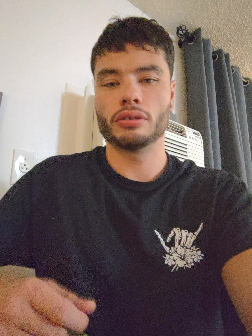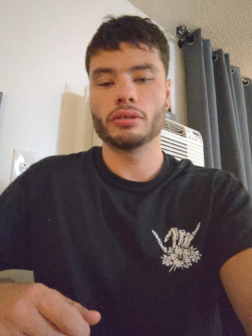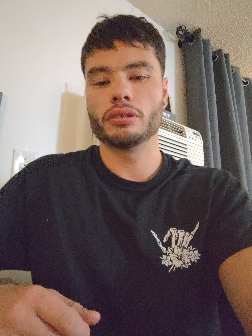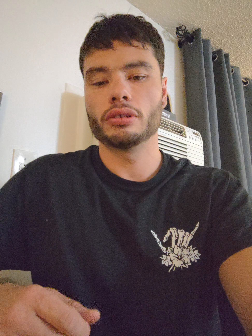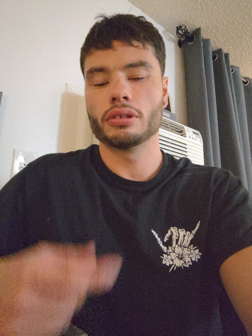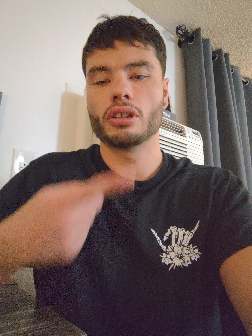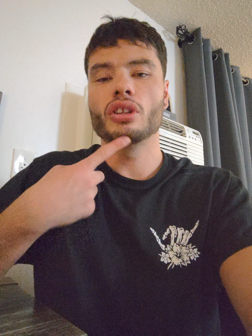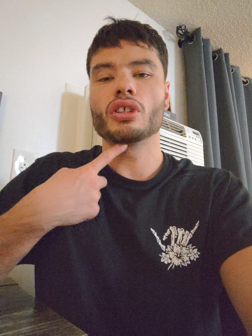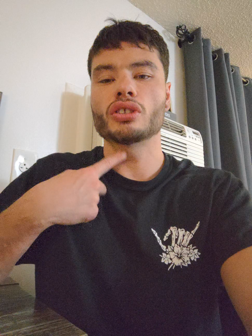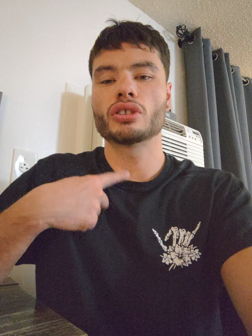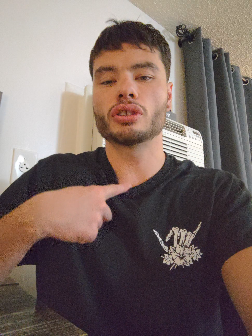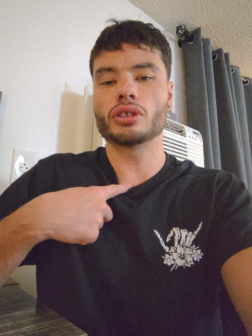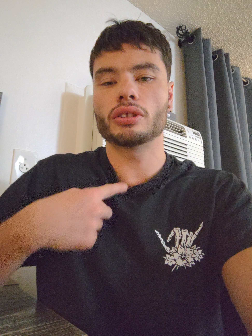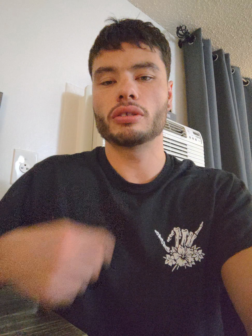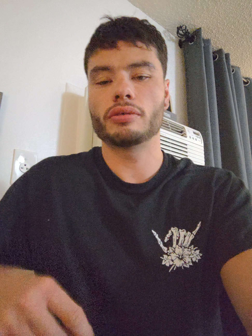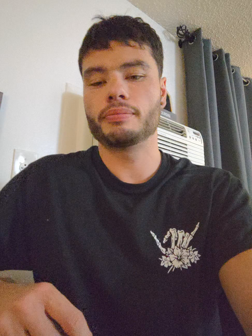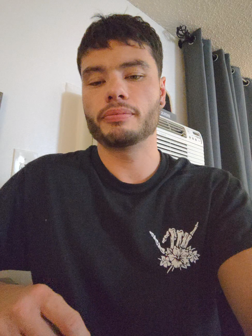thirsty